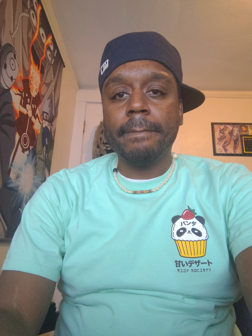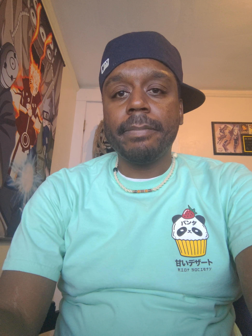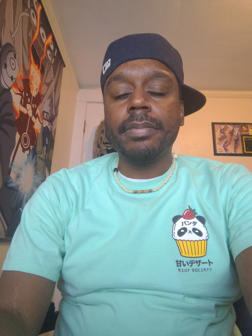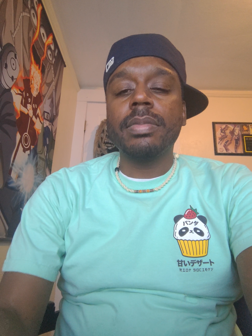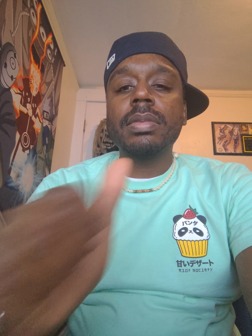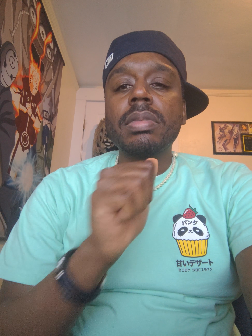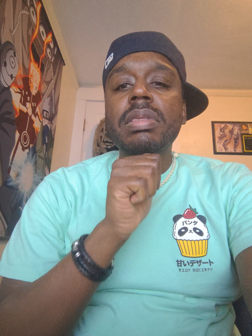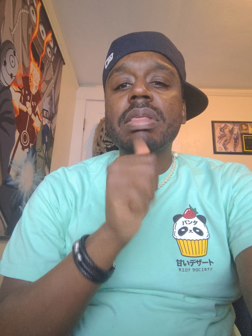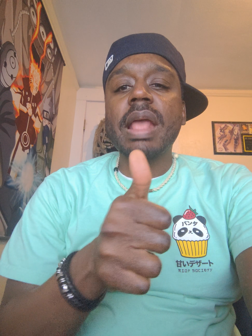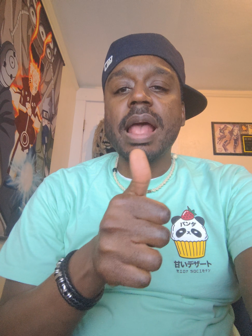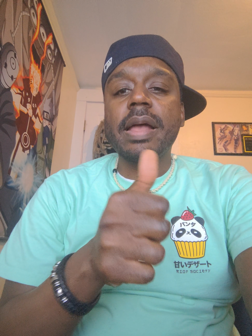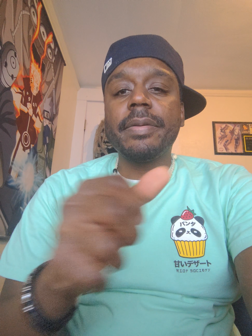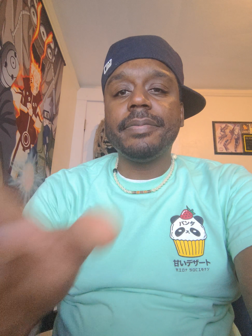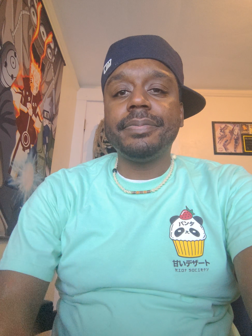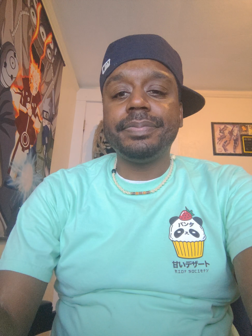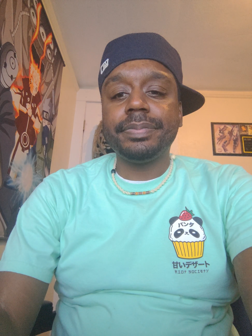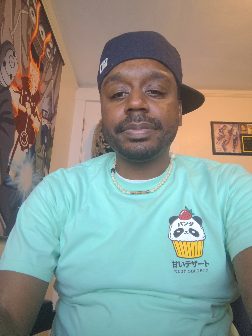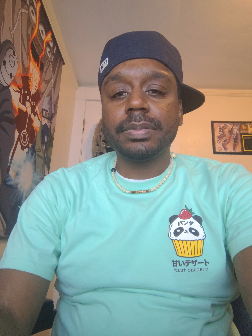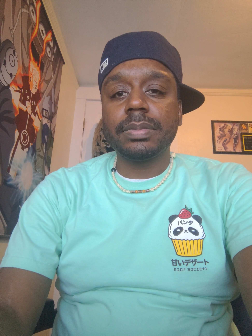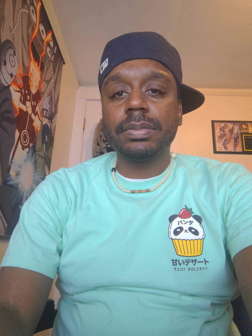not